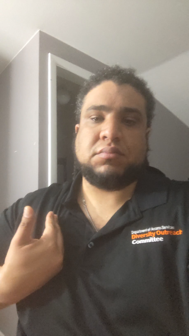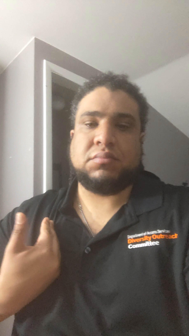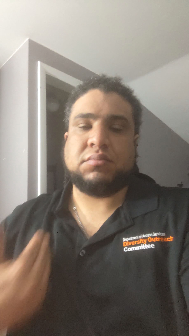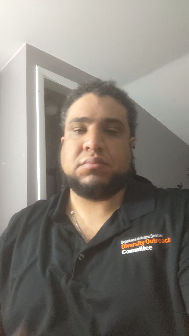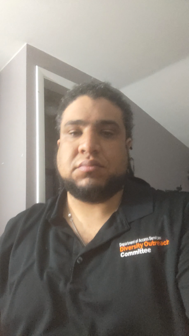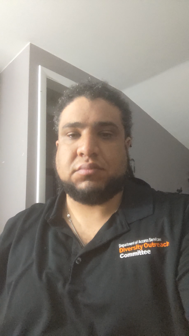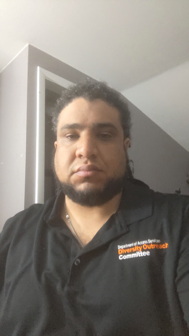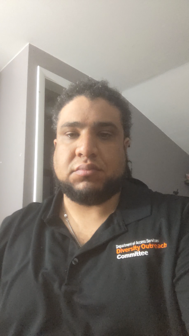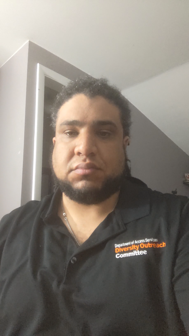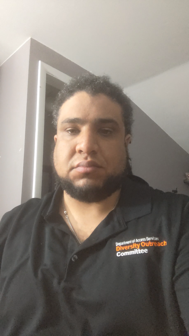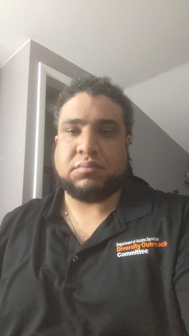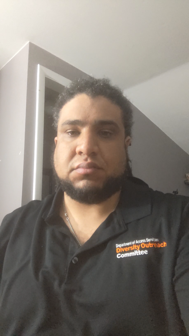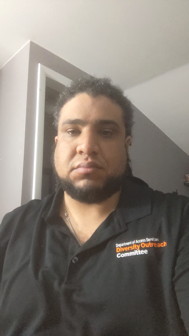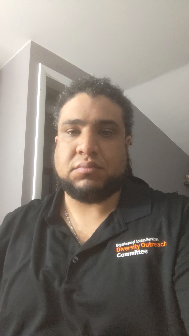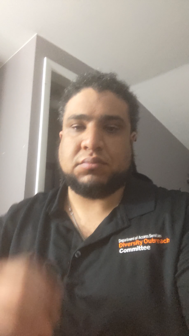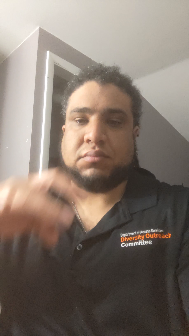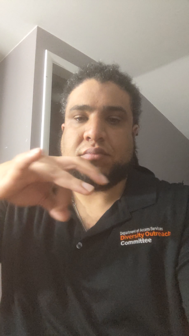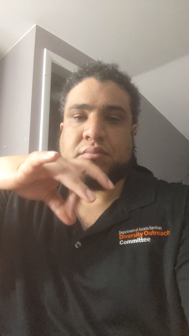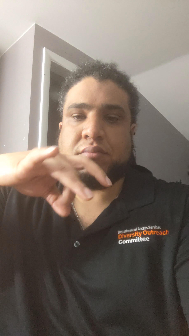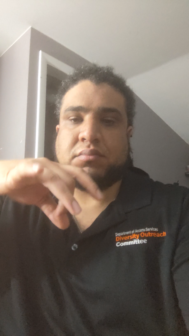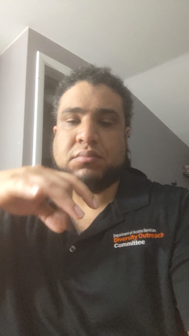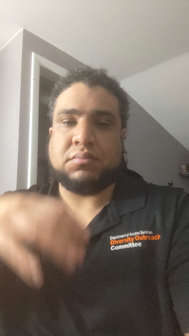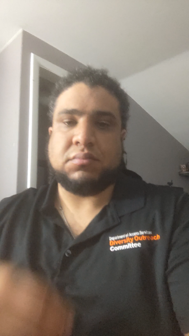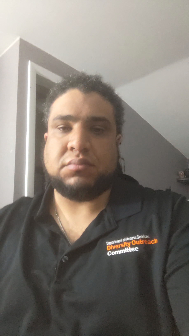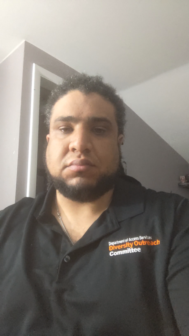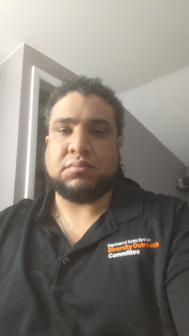pumpkin